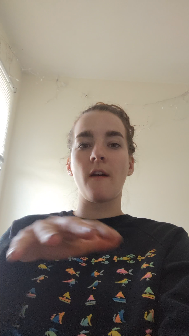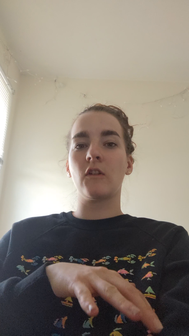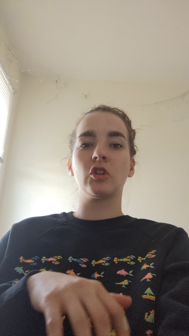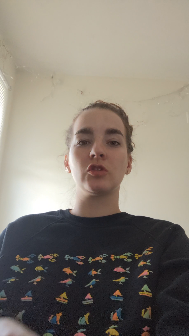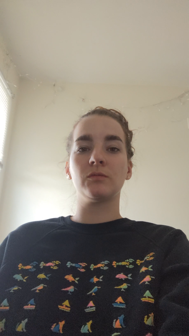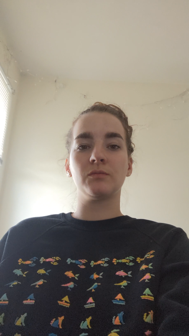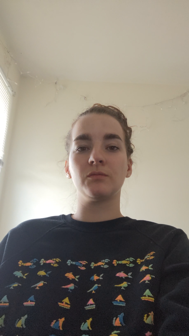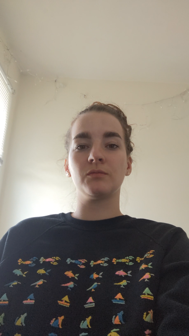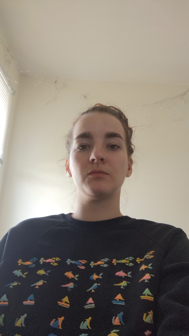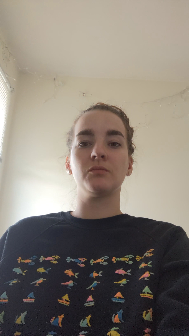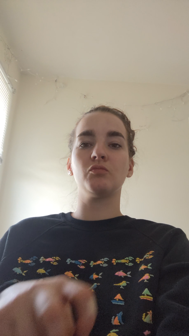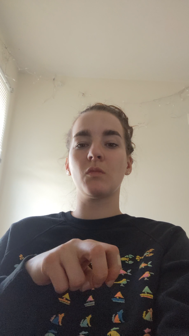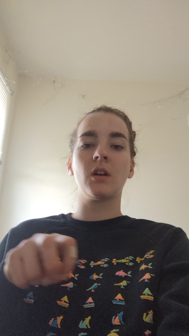porch